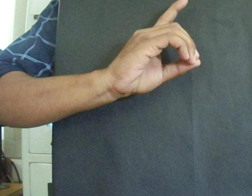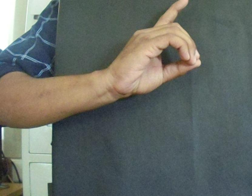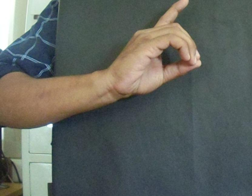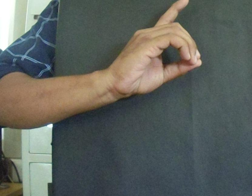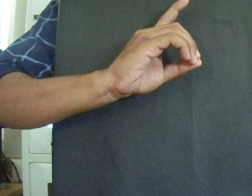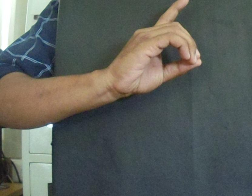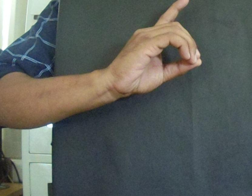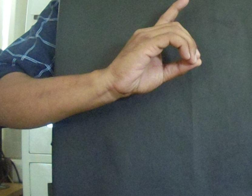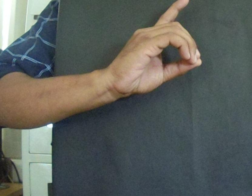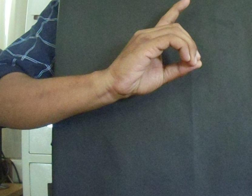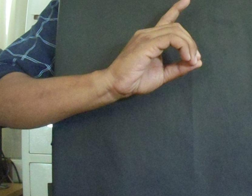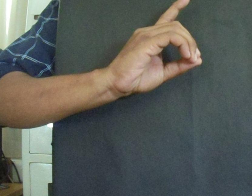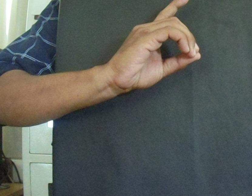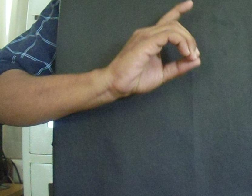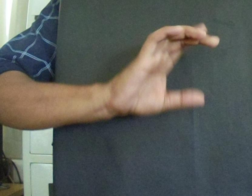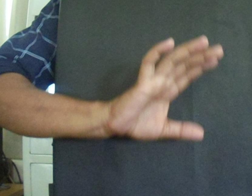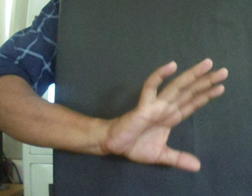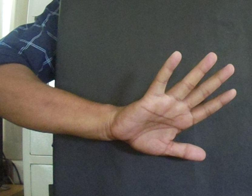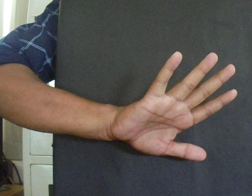hot